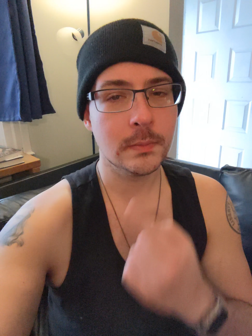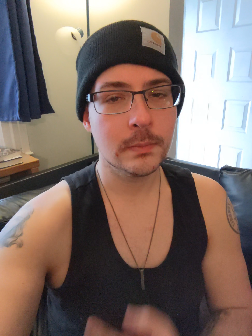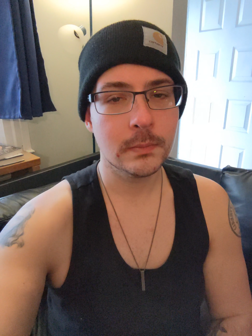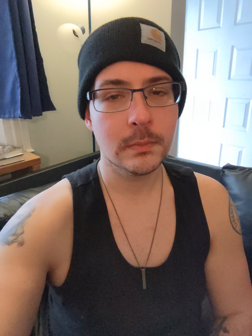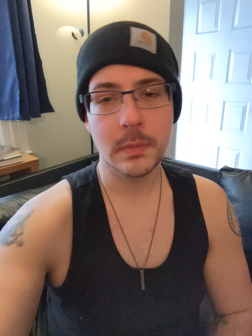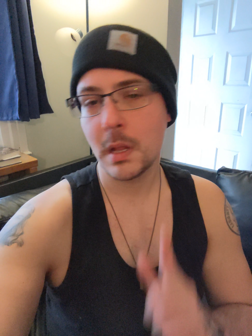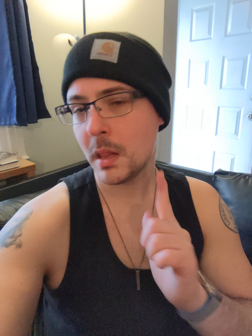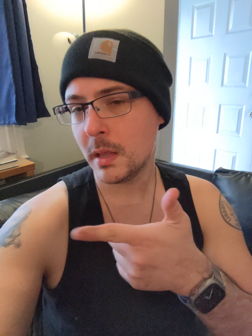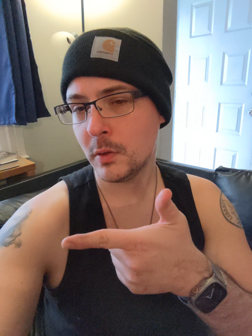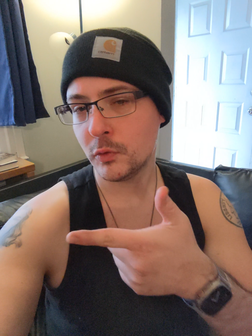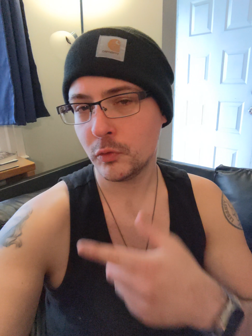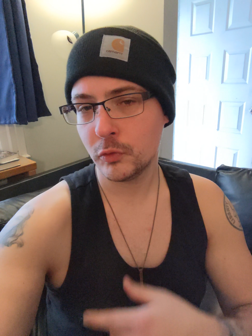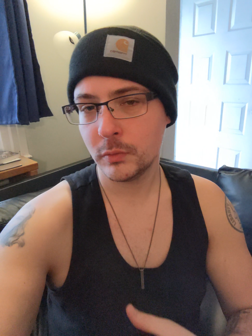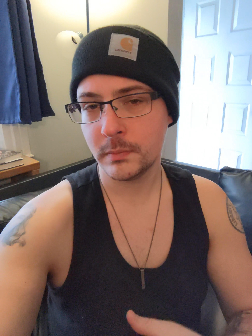later